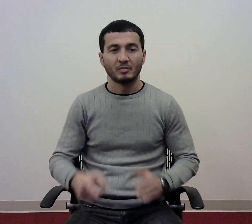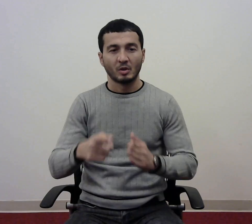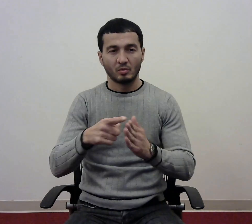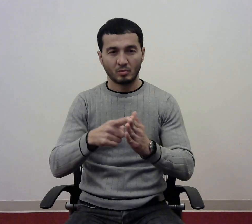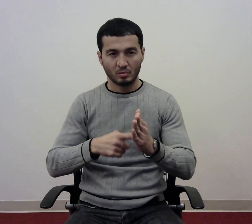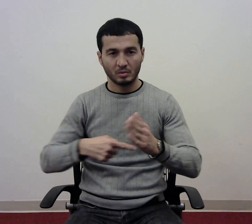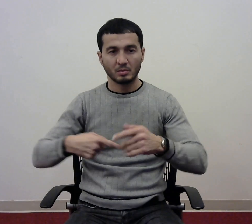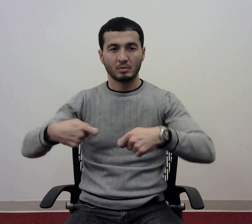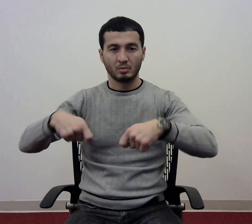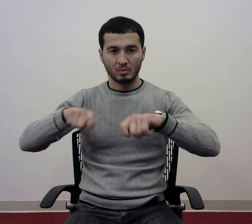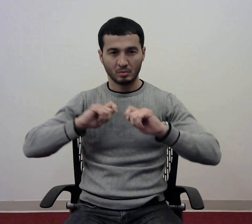etibarnamə